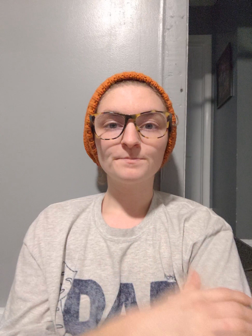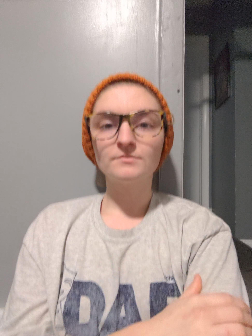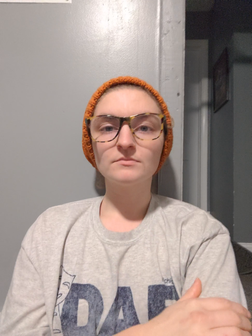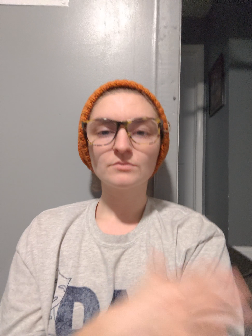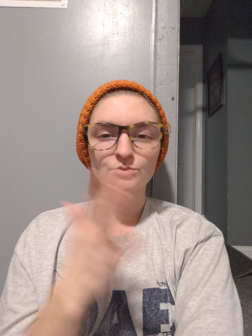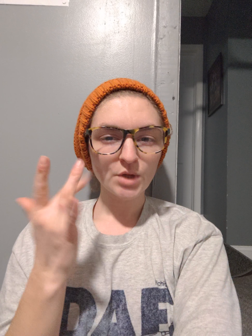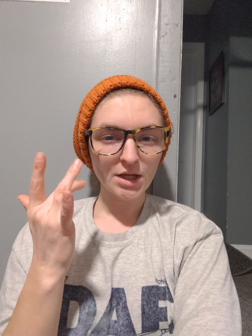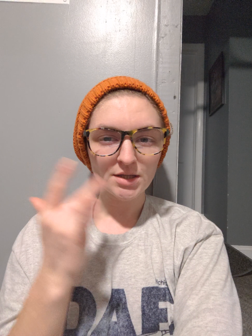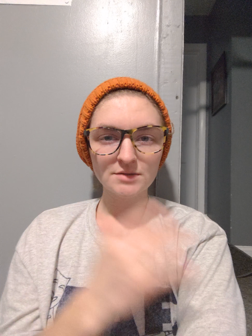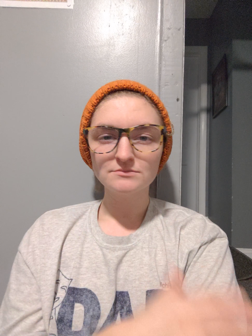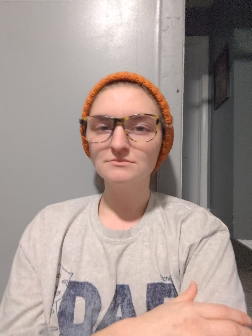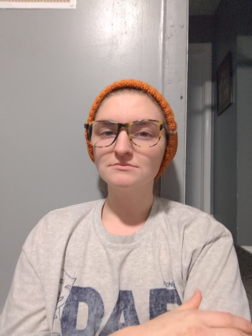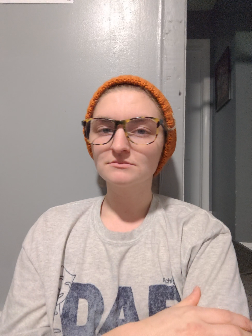why